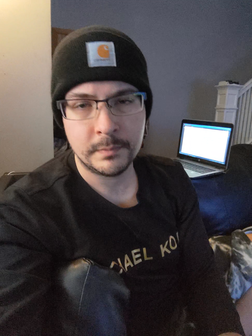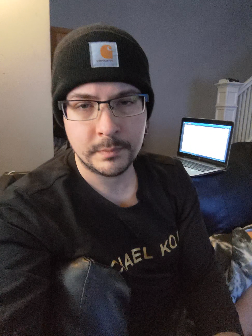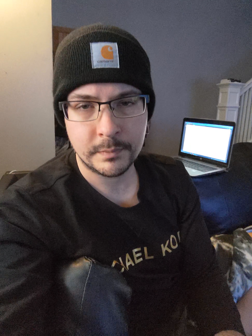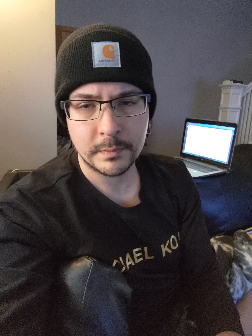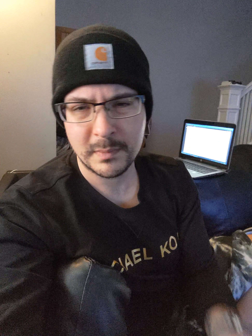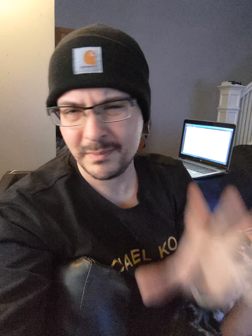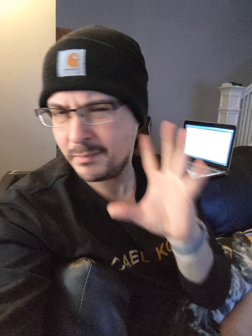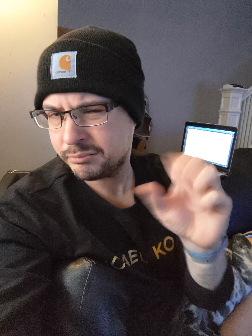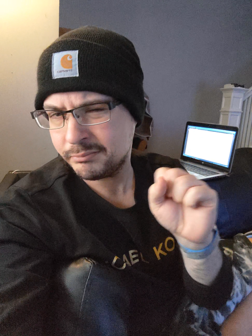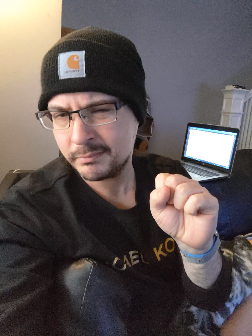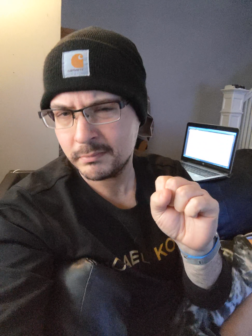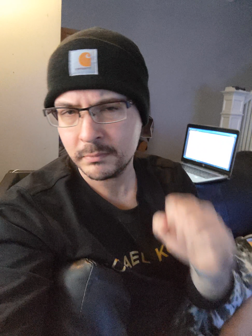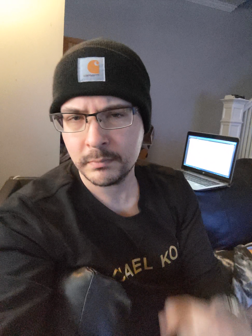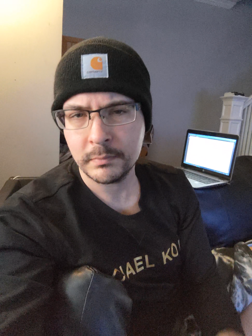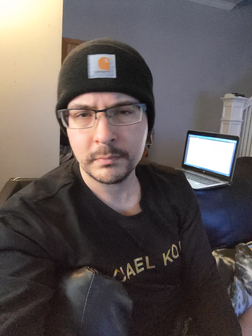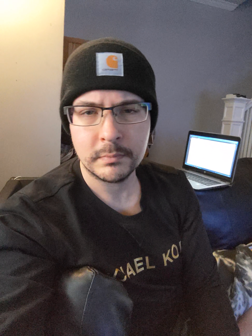loud